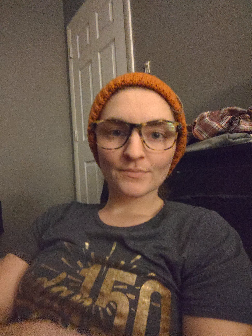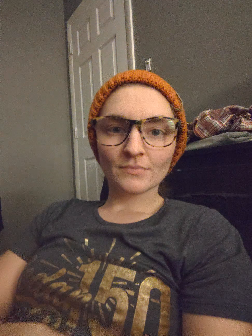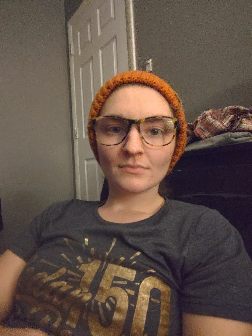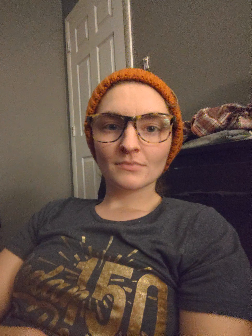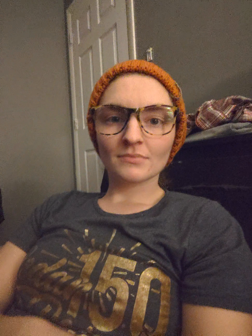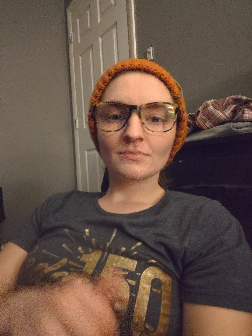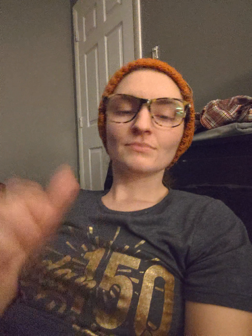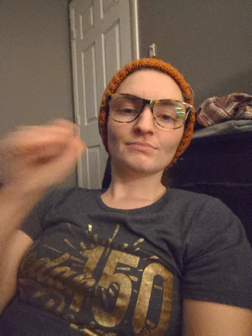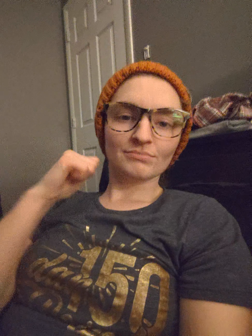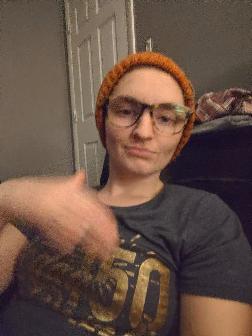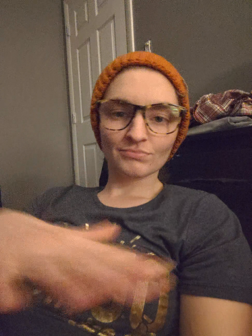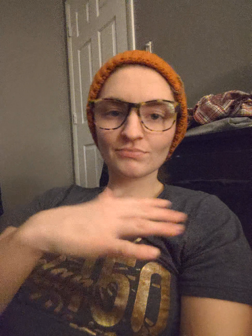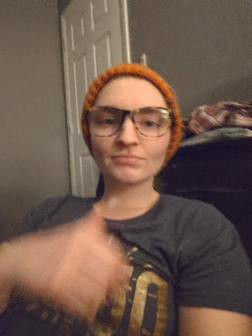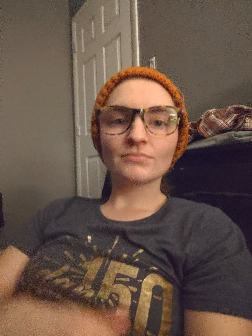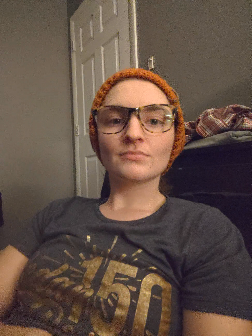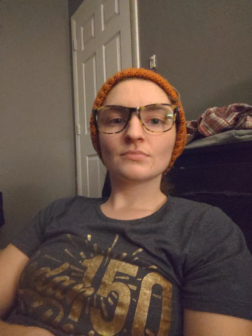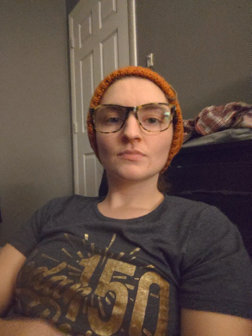backyard